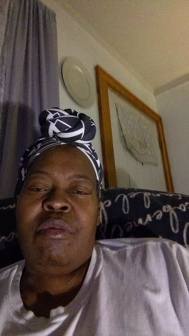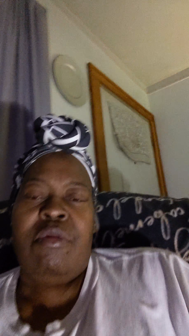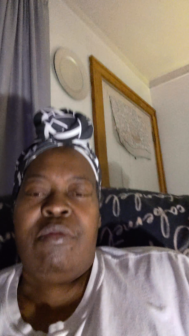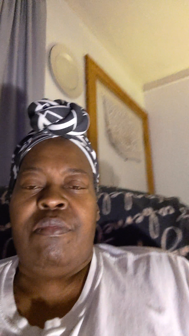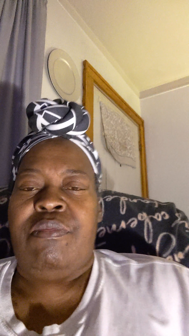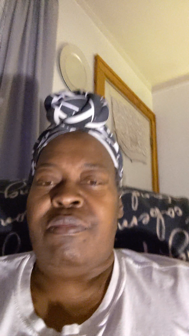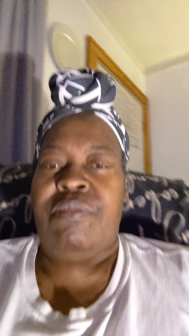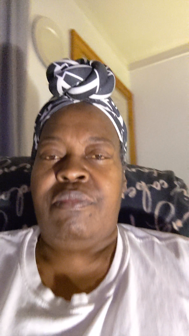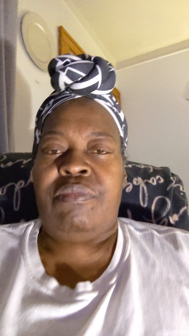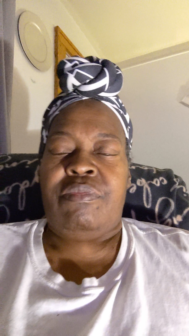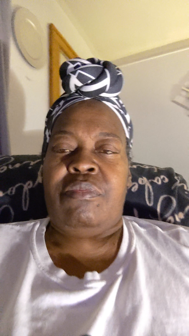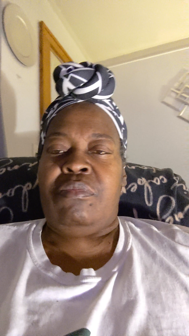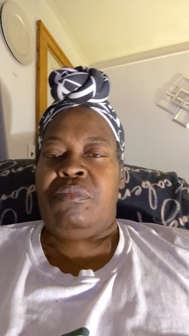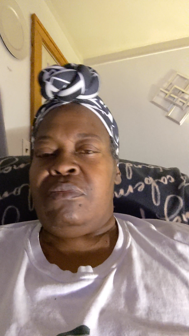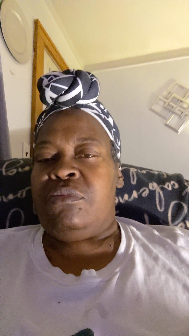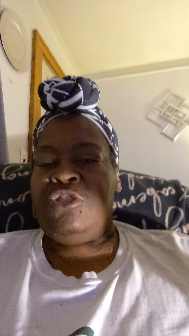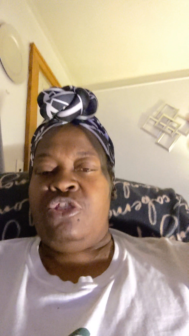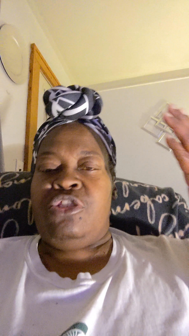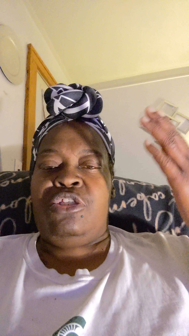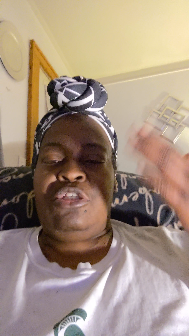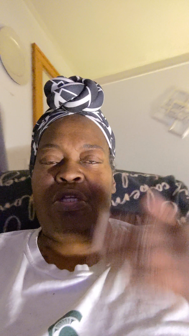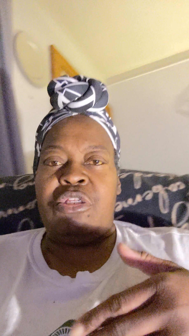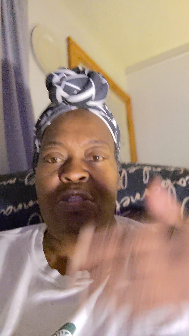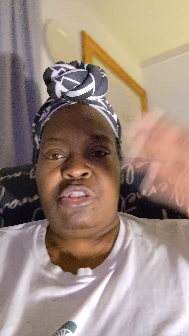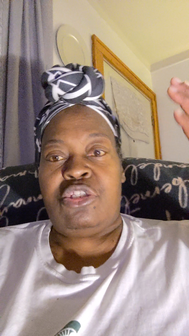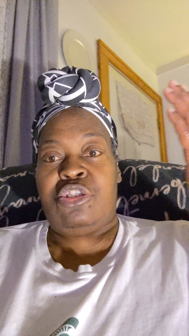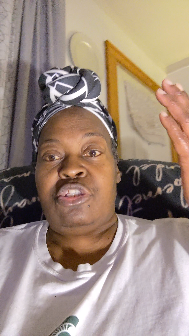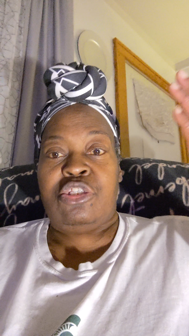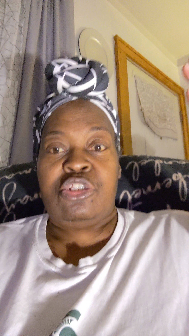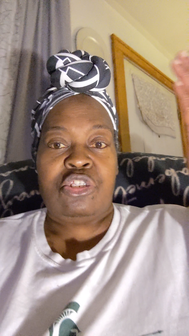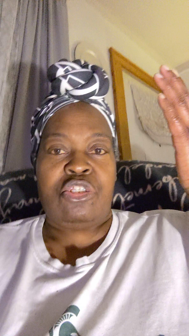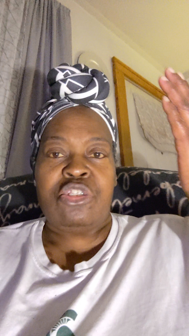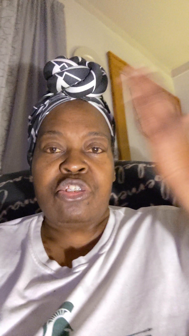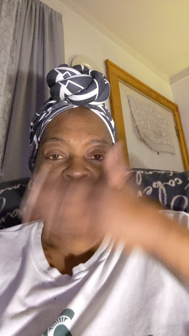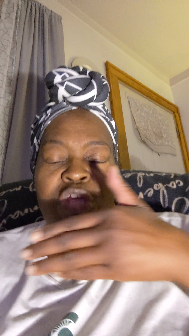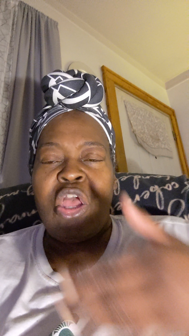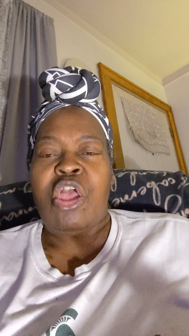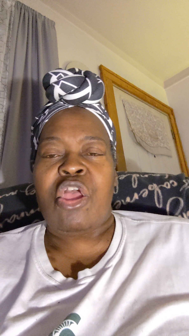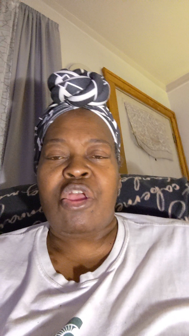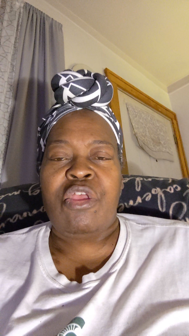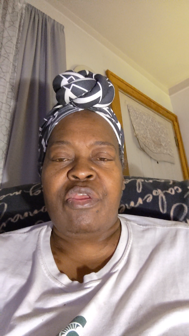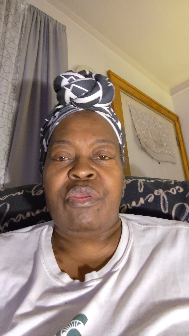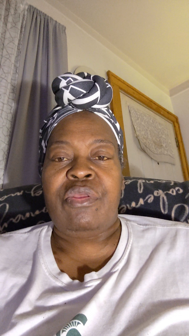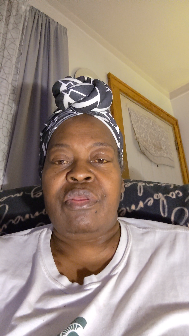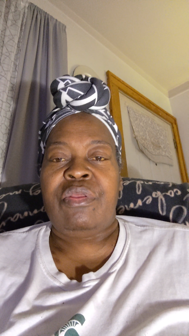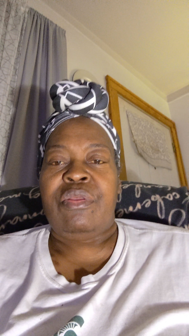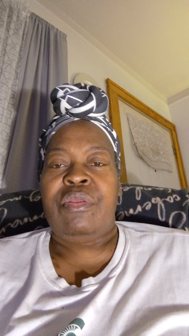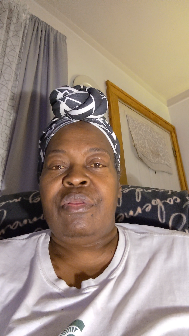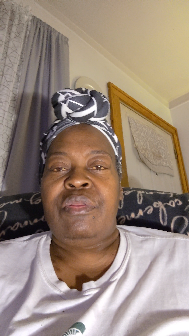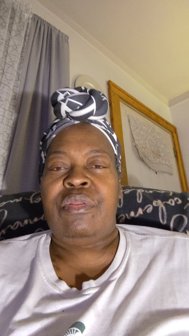dark